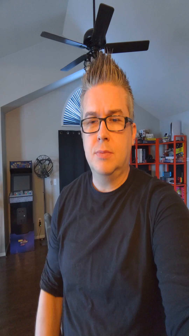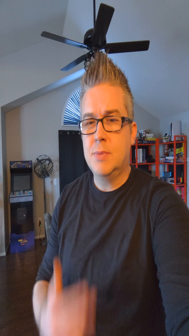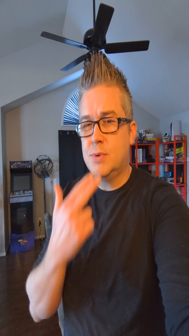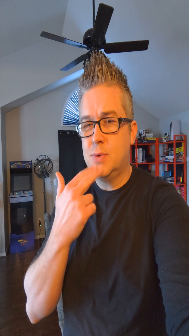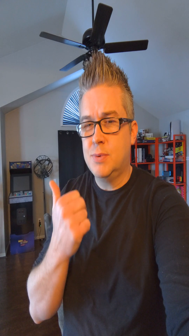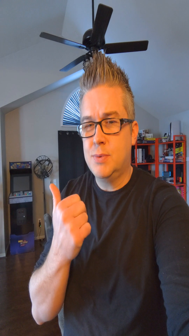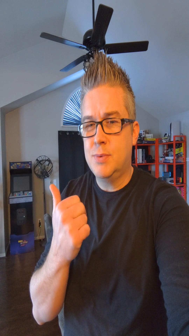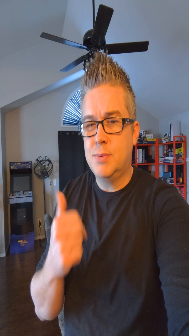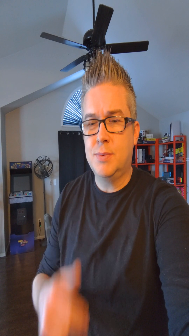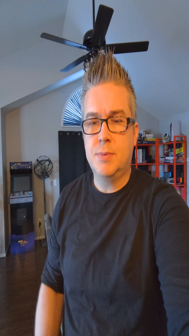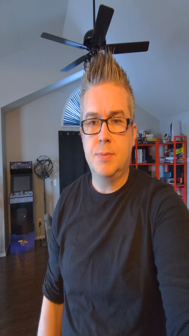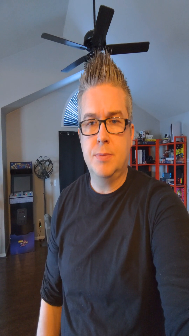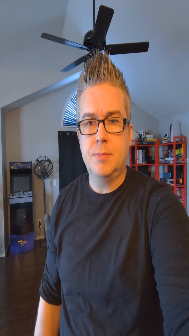cute